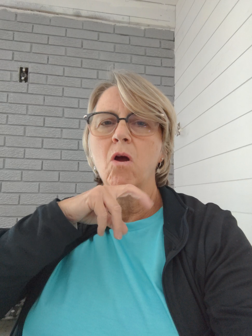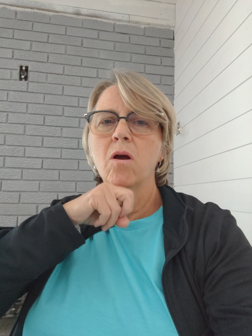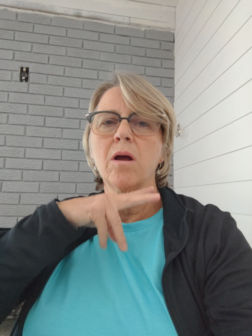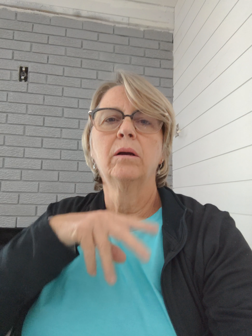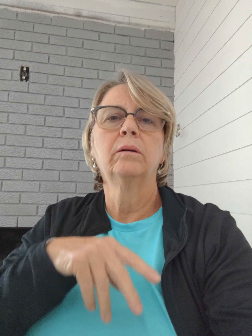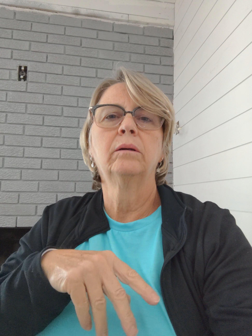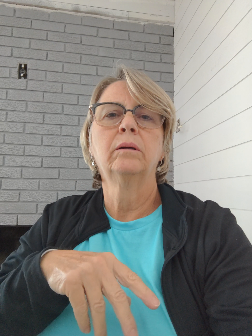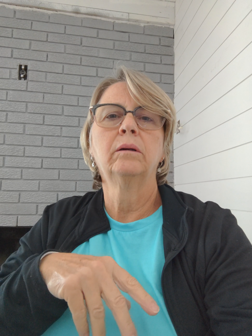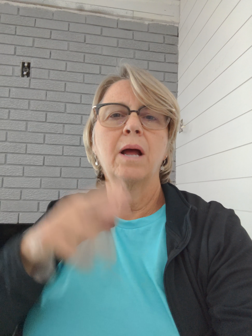frog